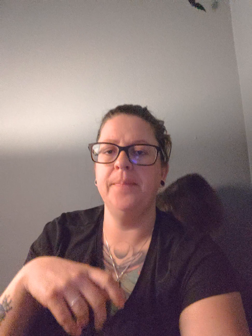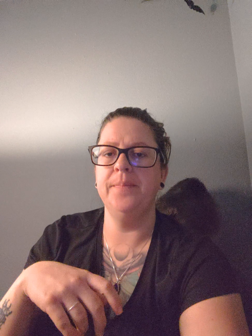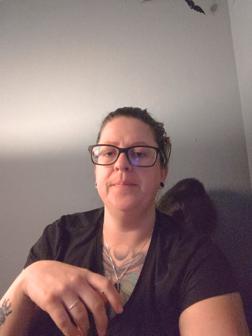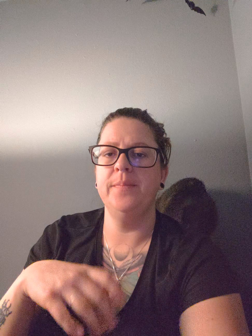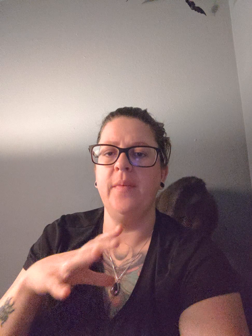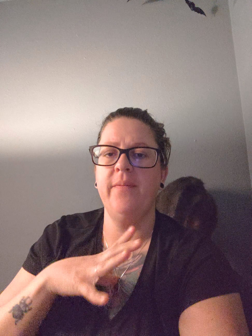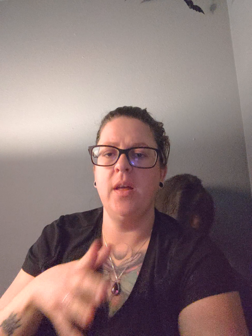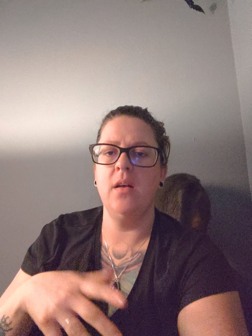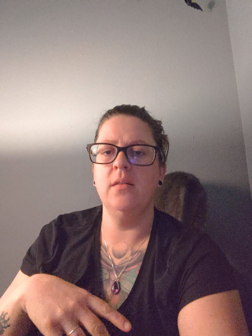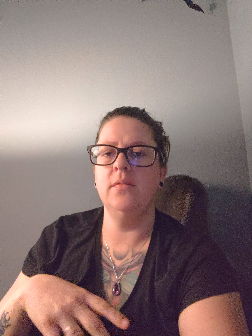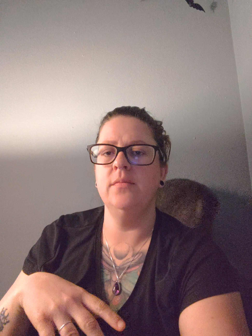fine